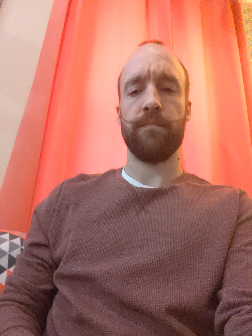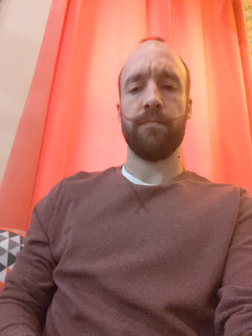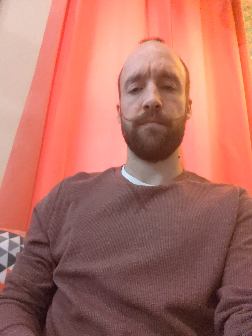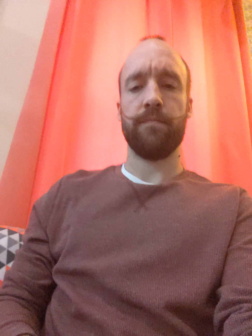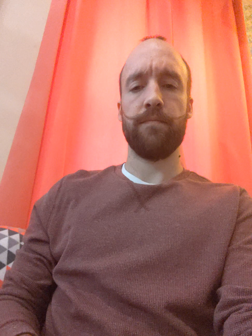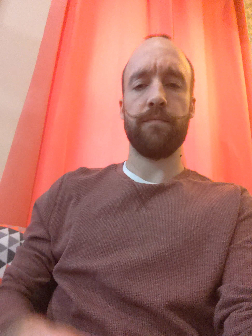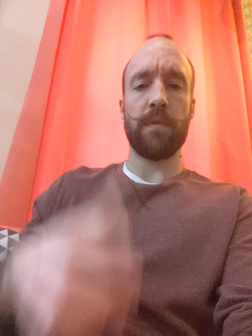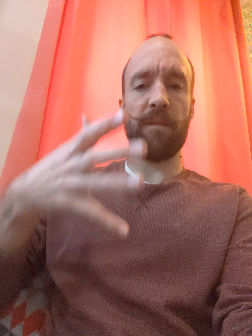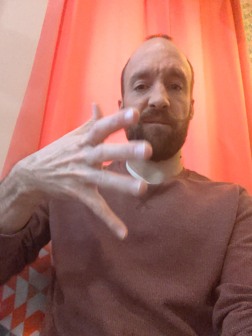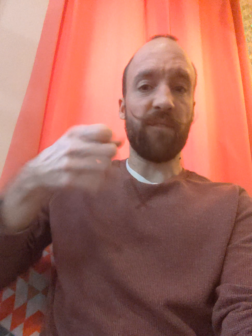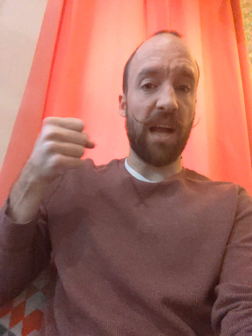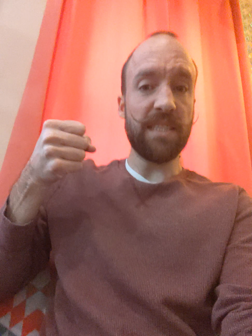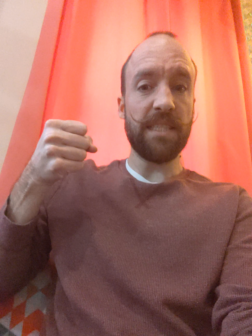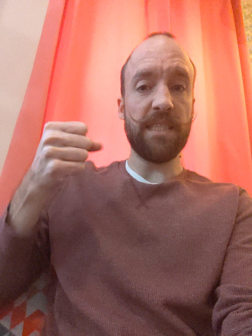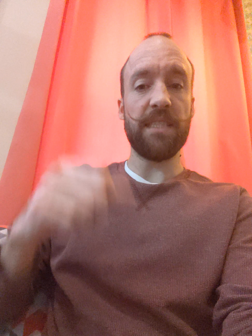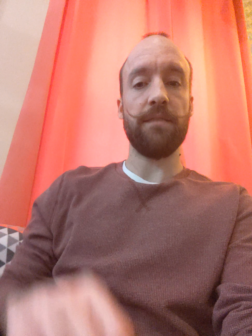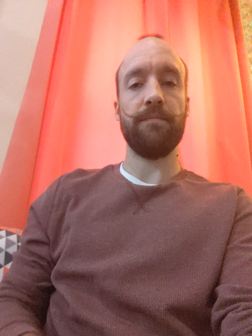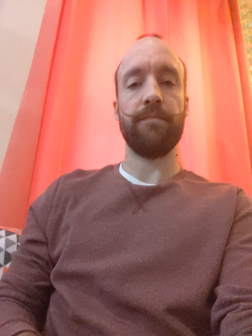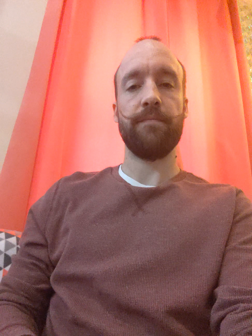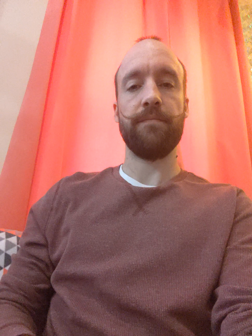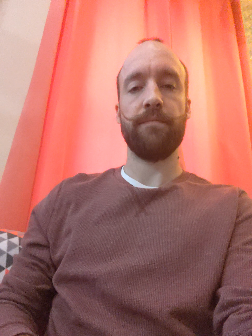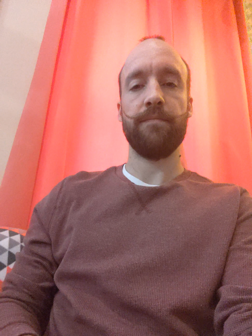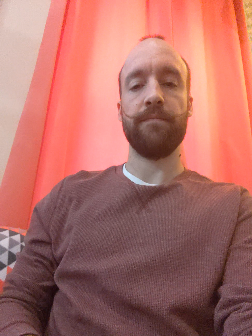fast